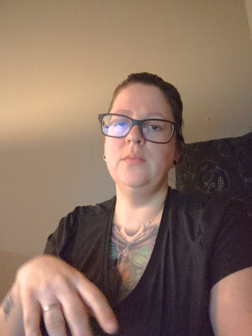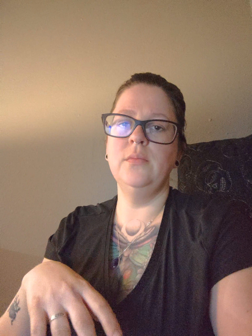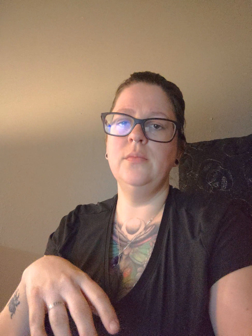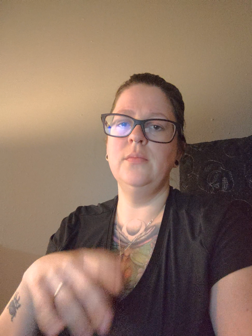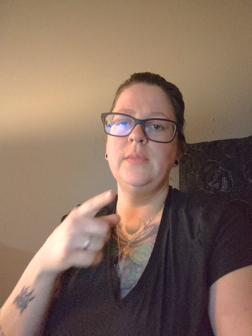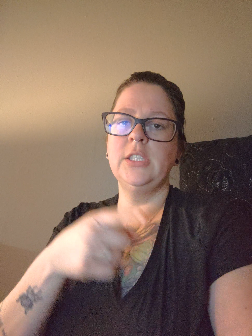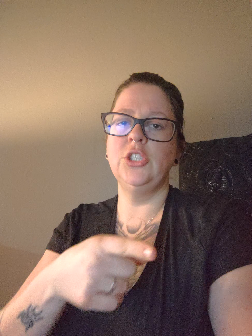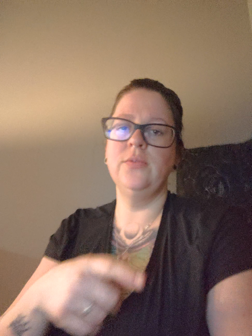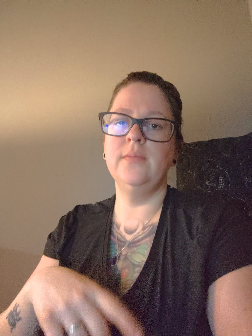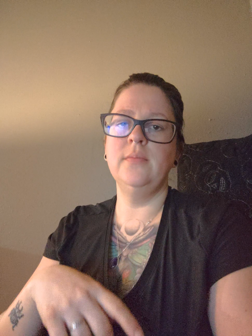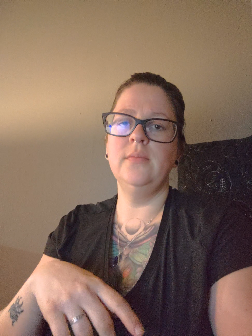there